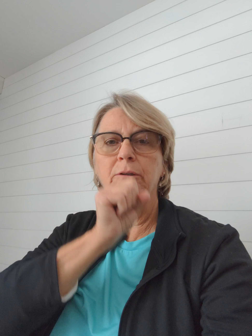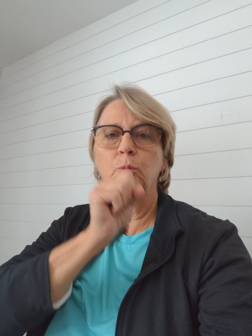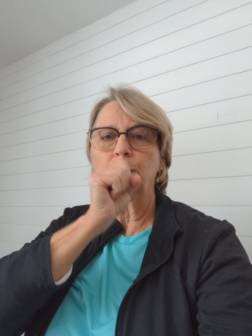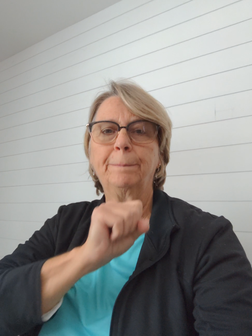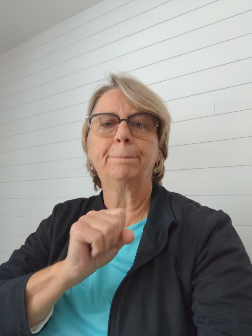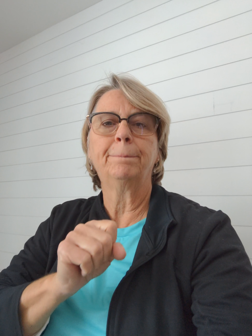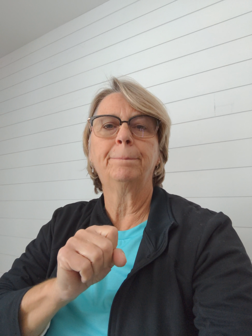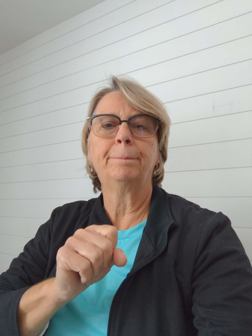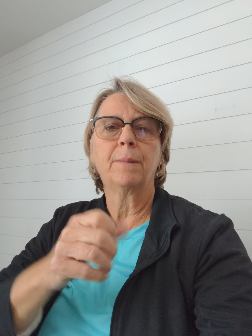ice cream